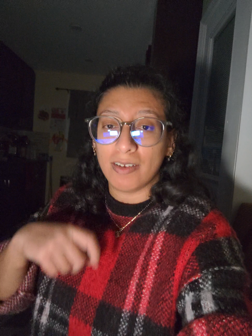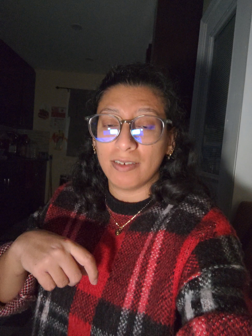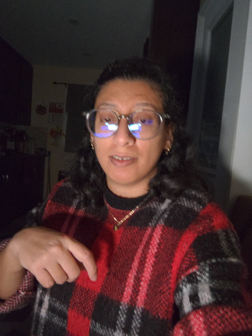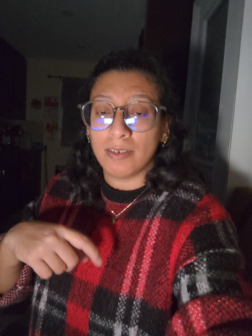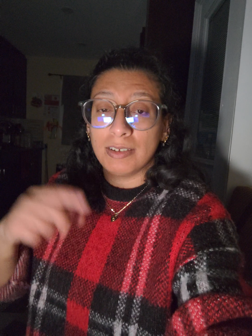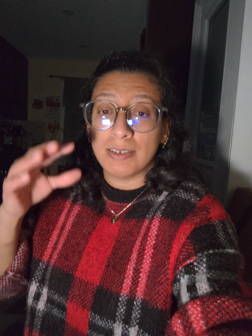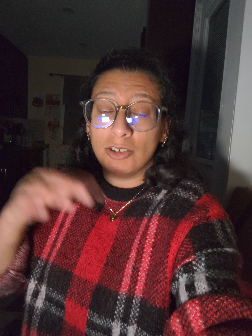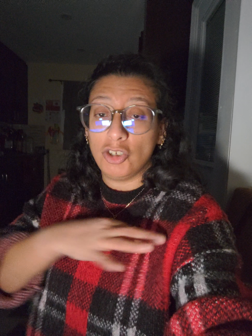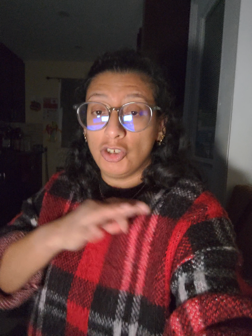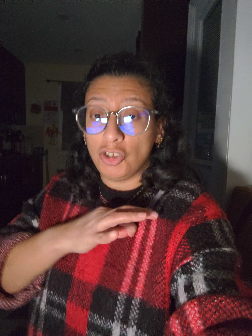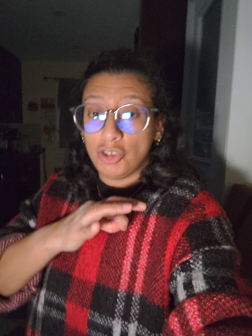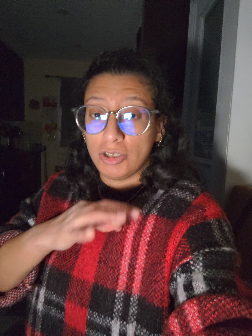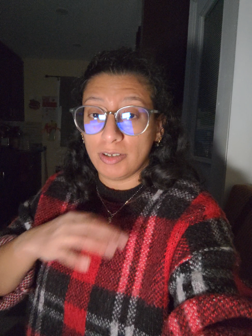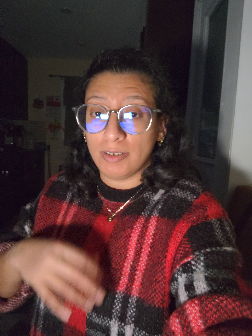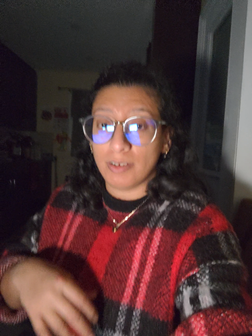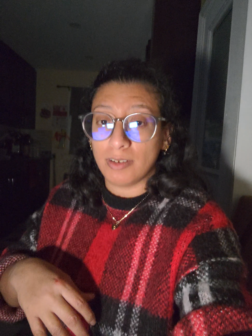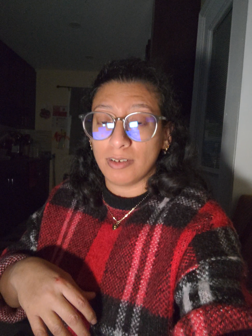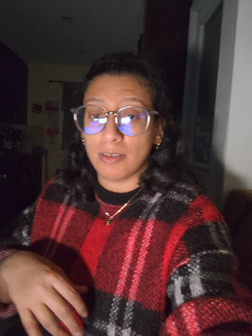shirt